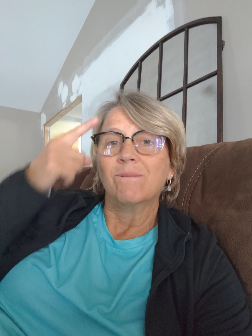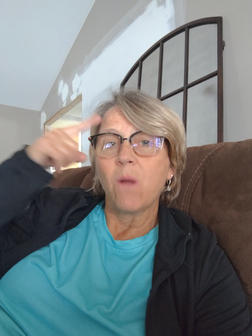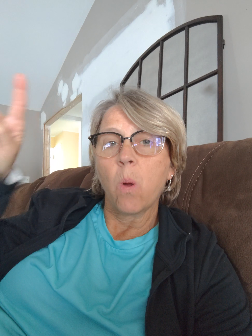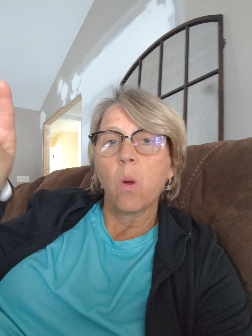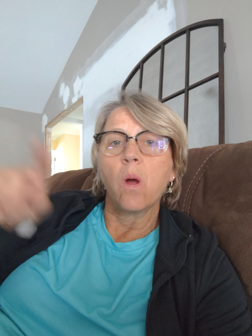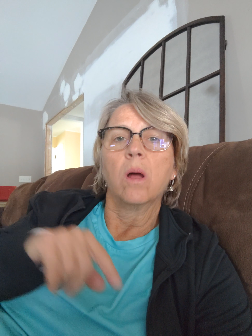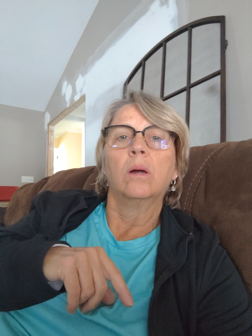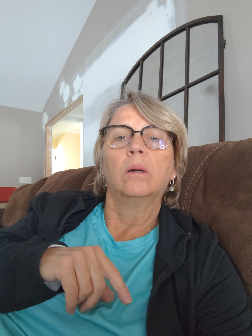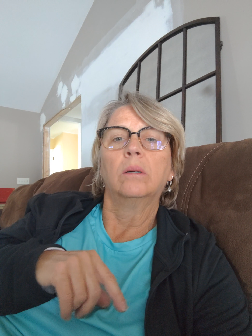for